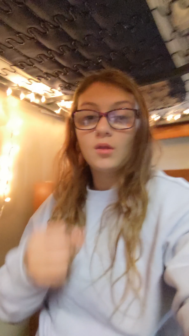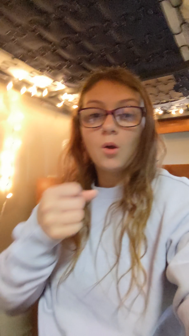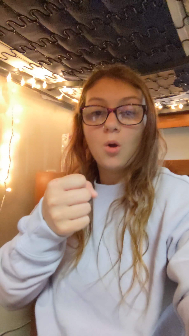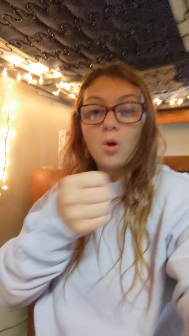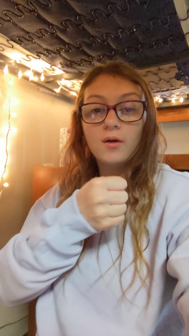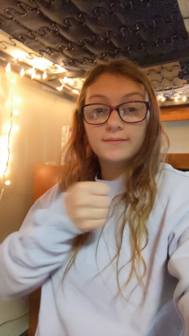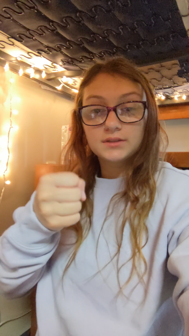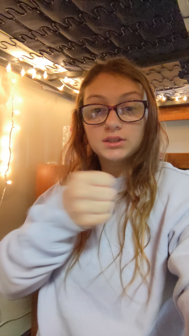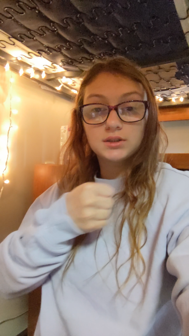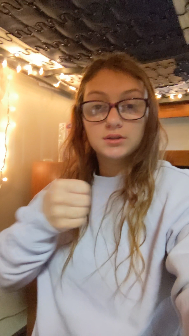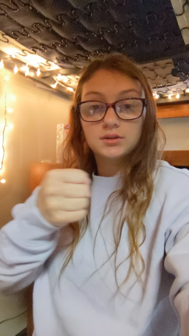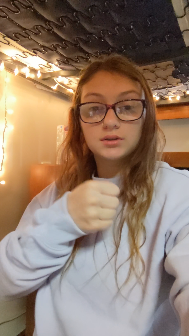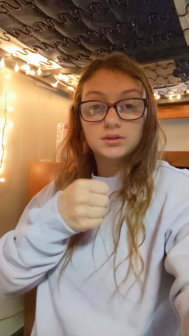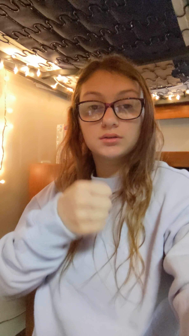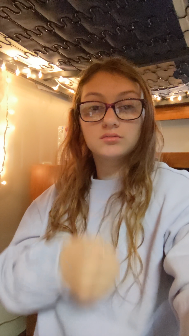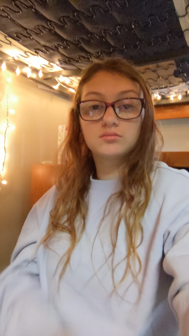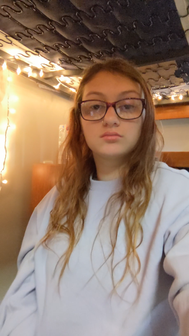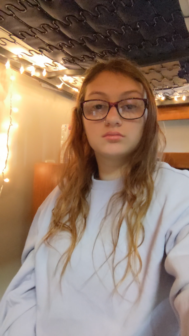coffee